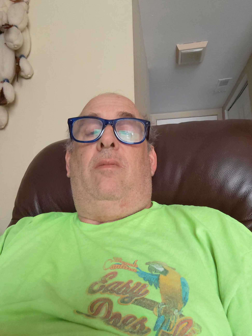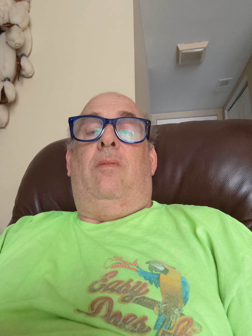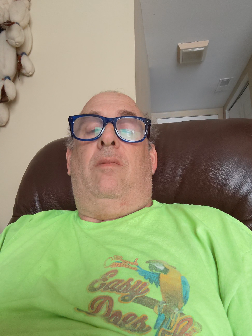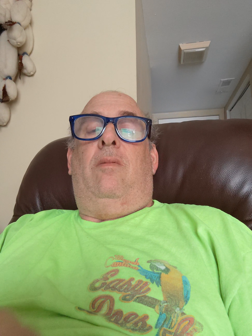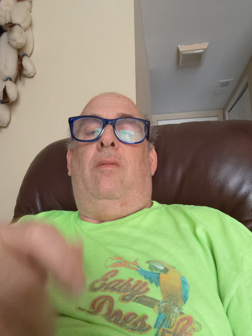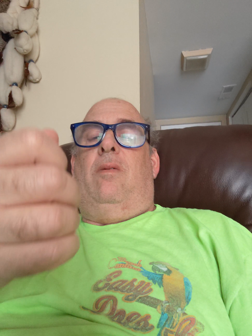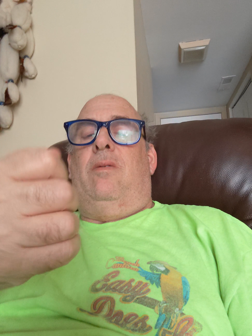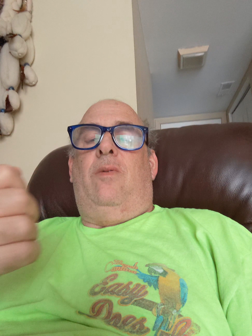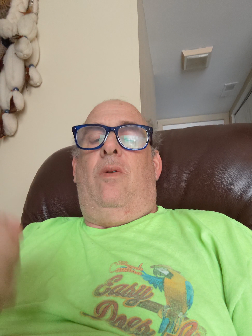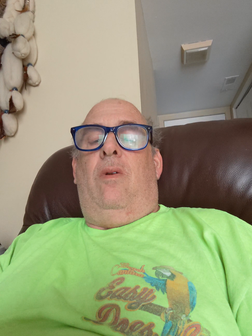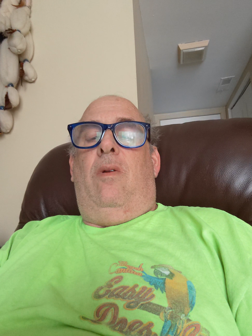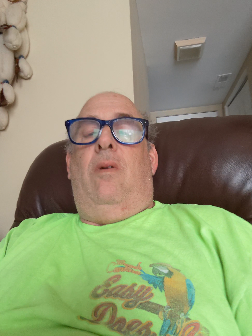drawer